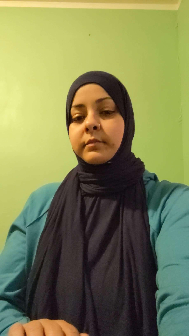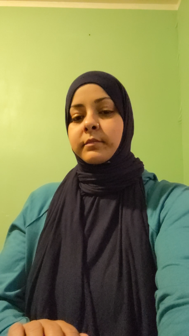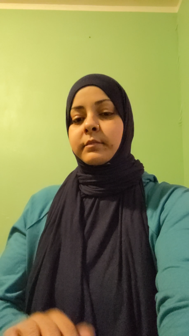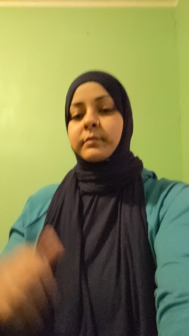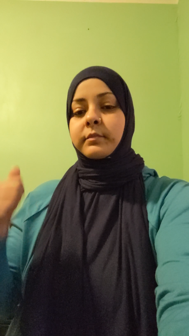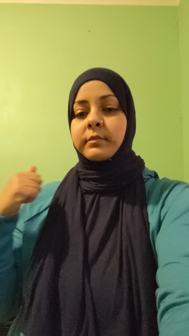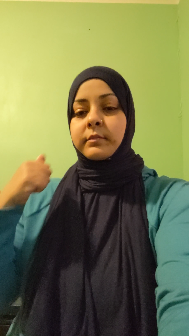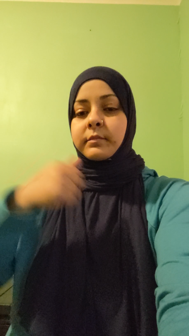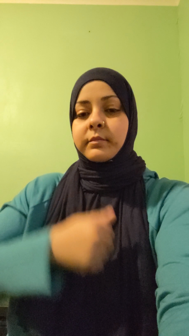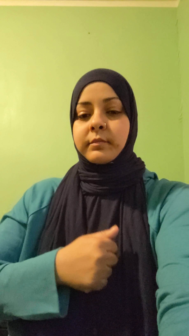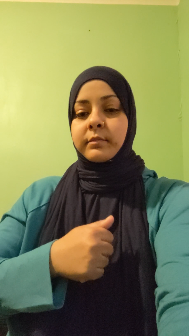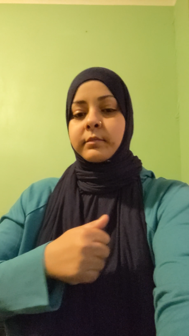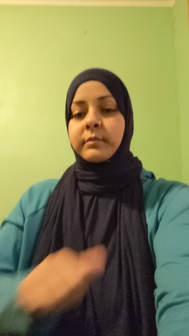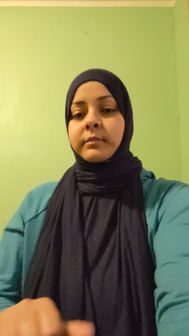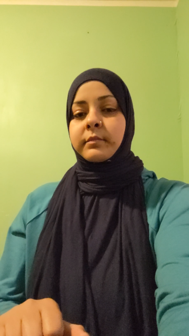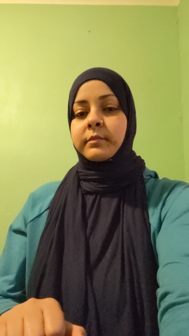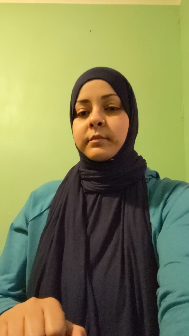coats